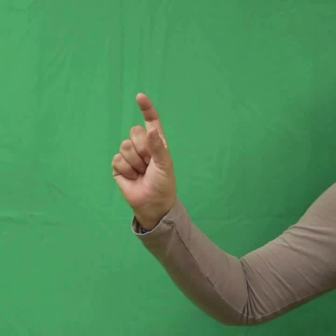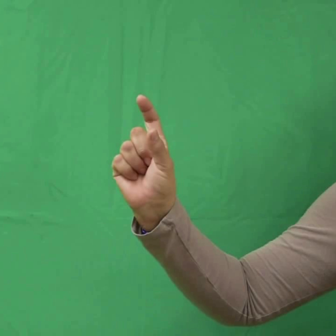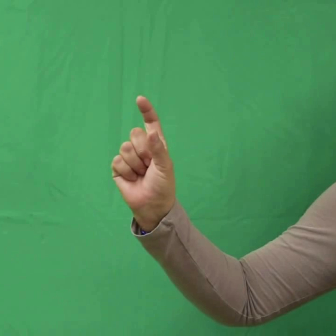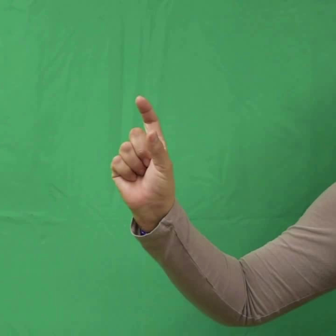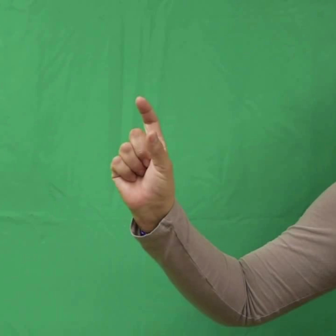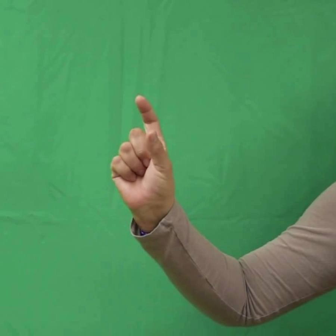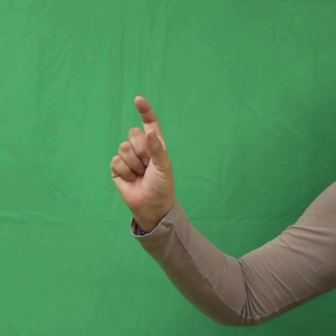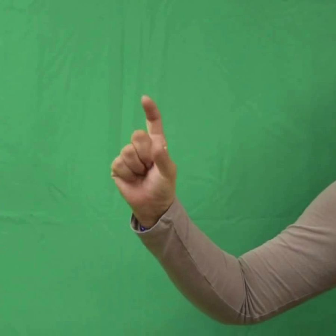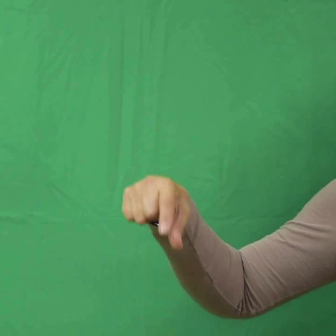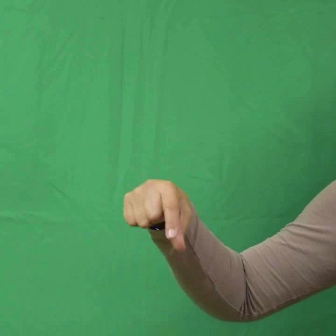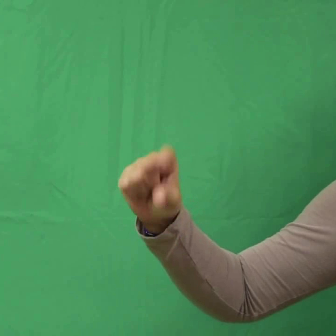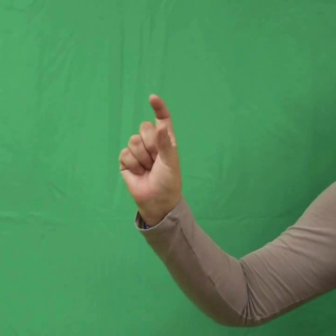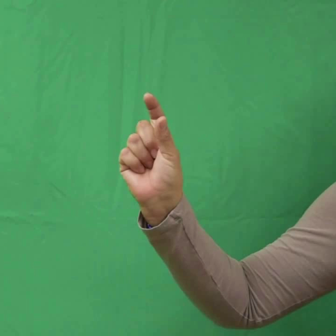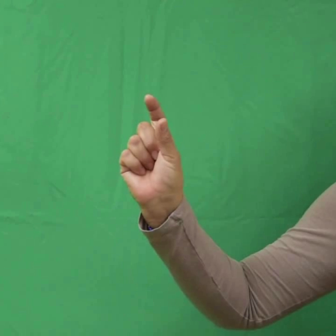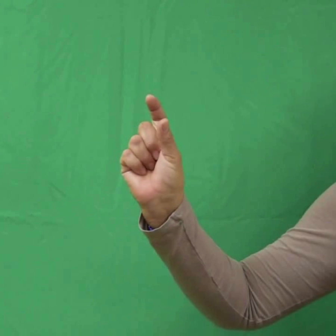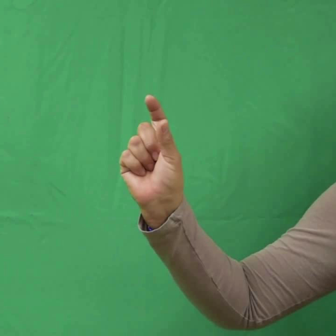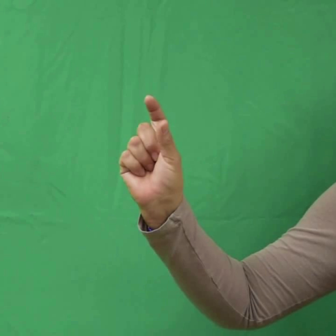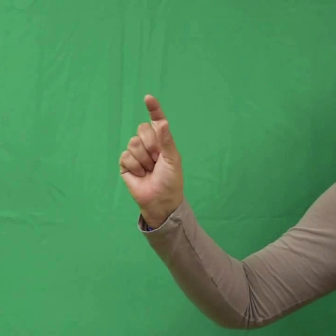Q